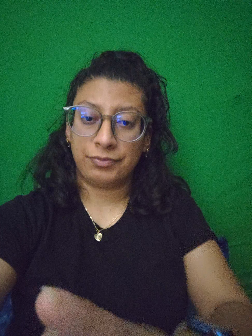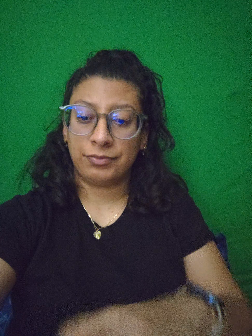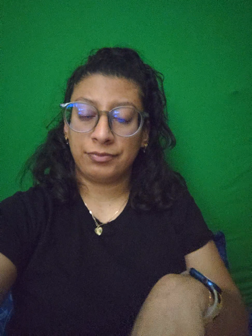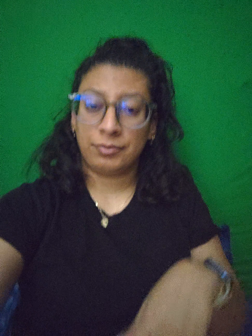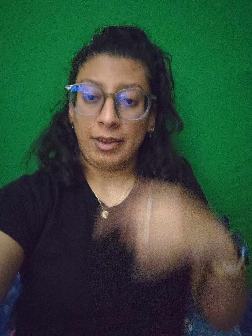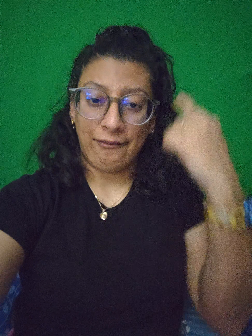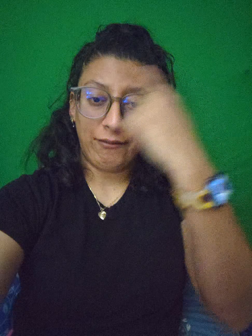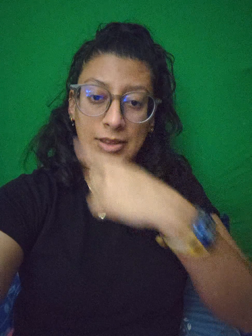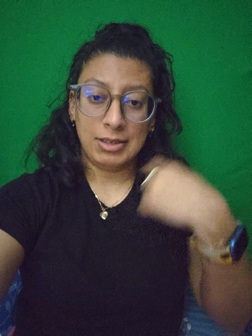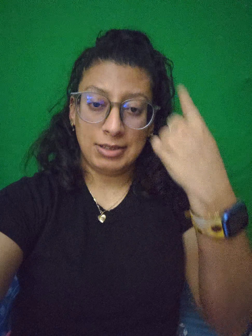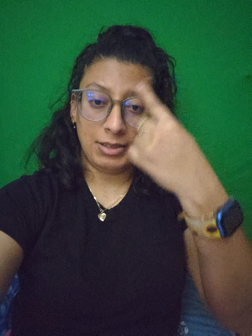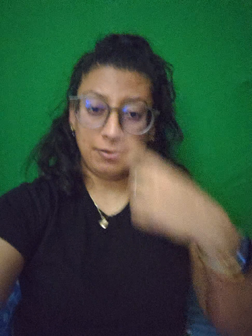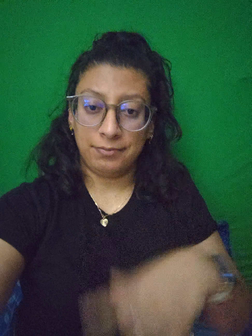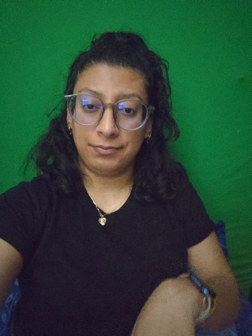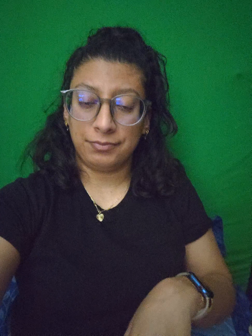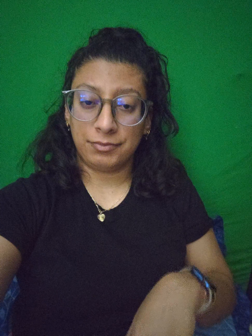face